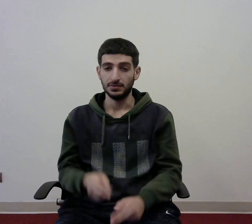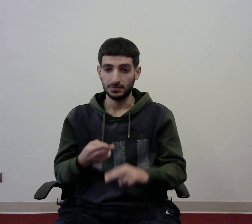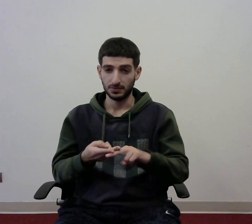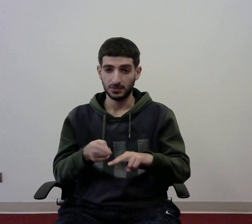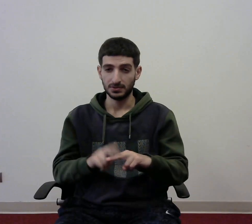bu